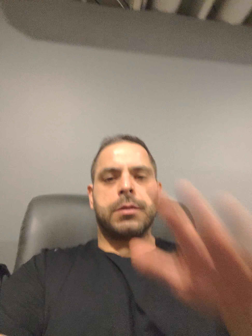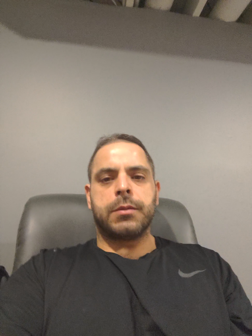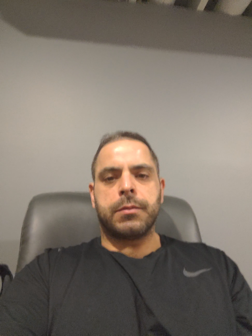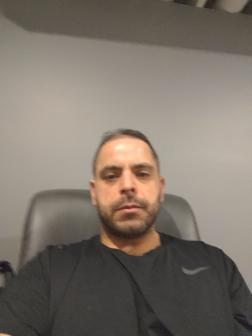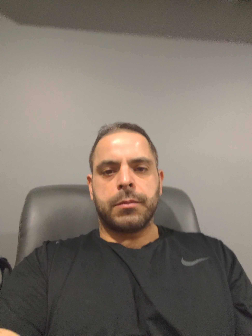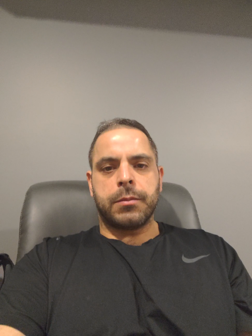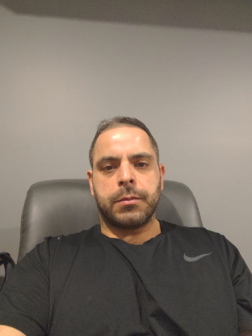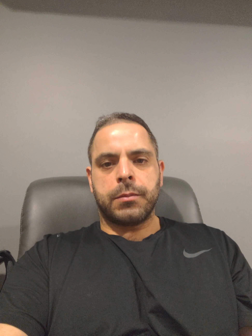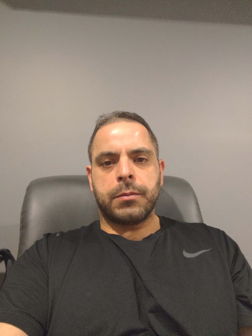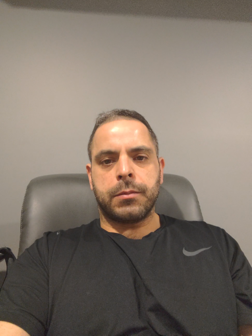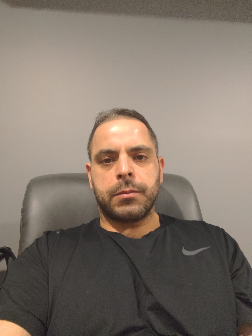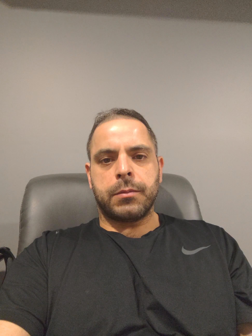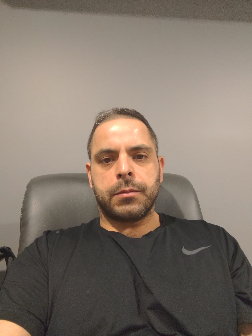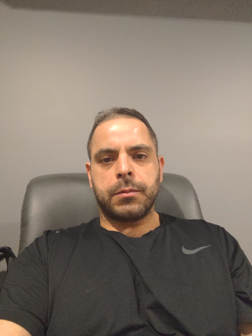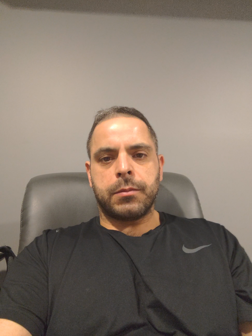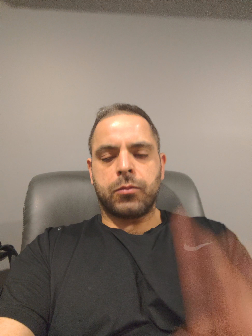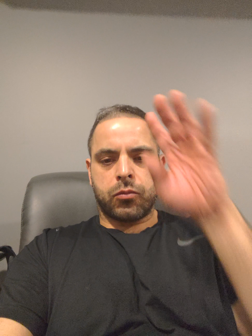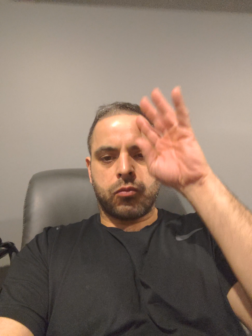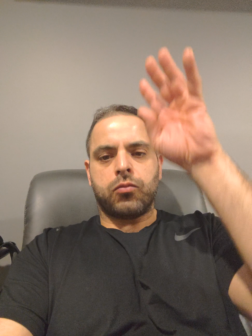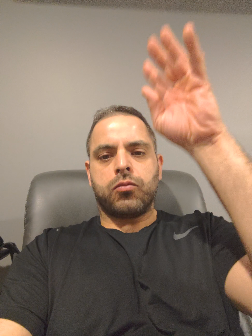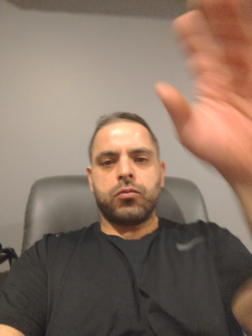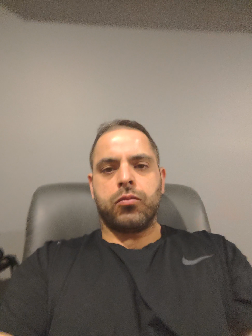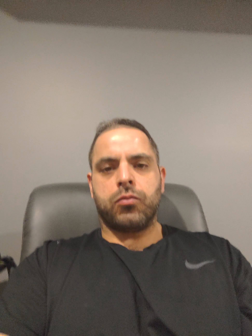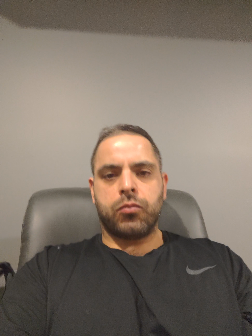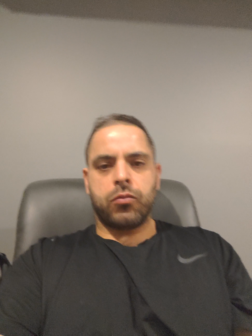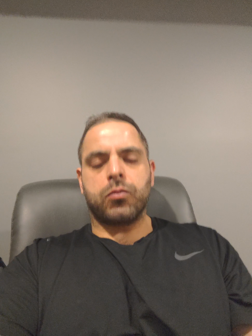pretend